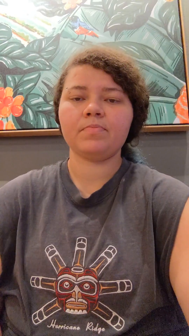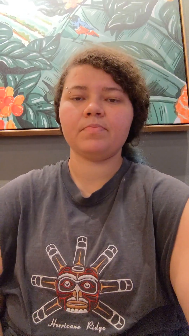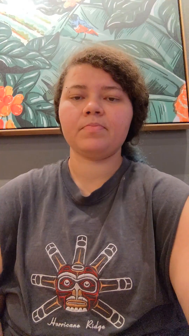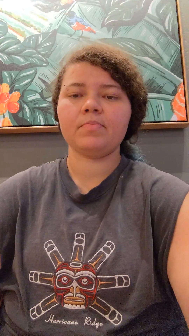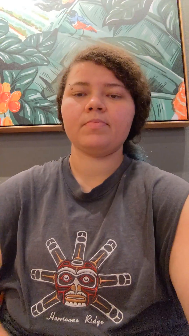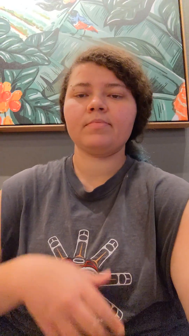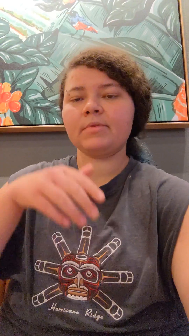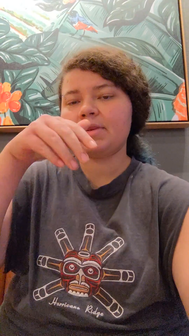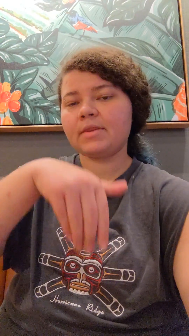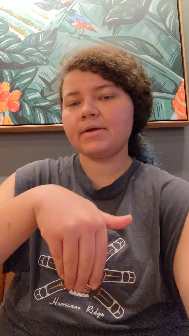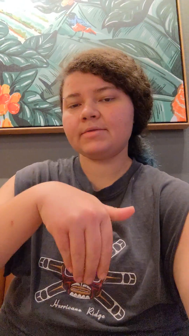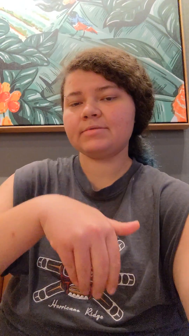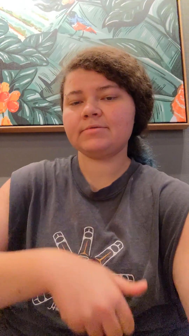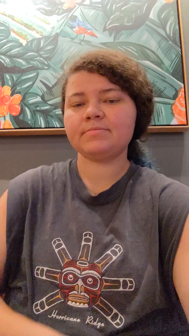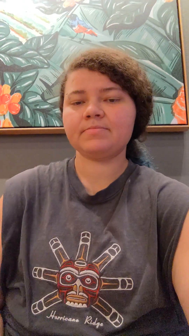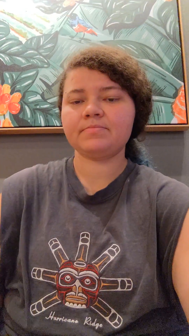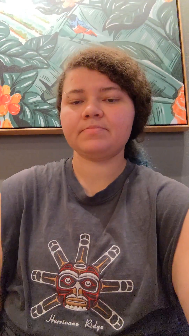night night